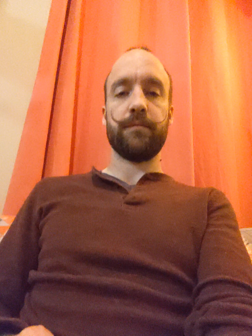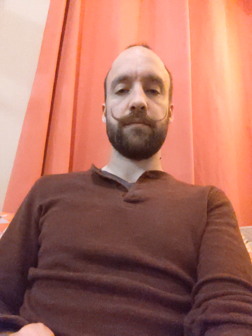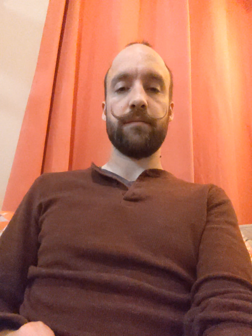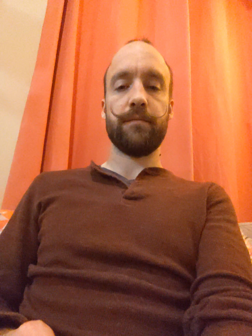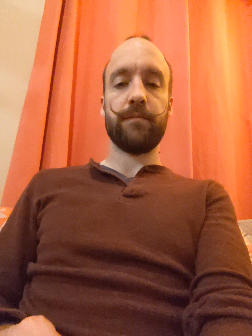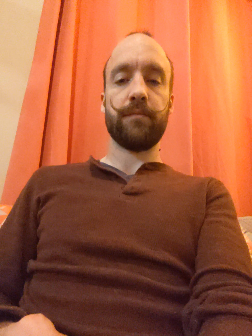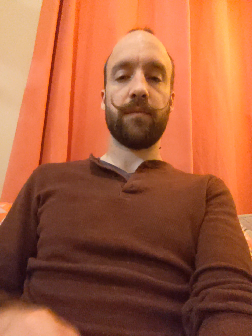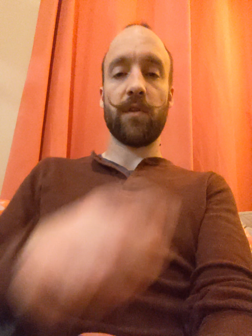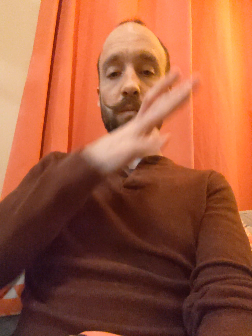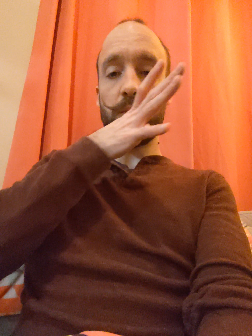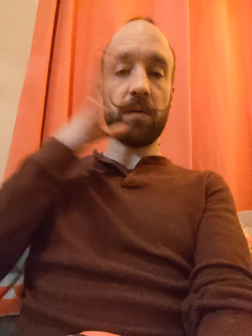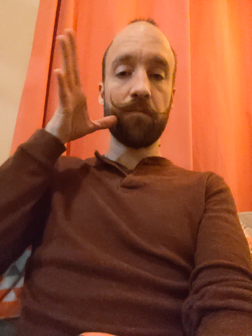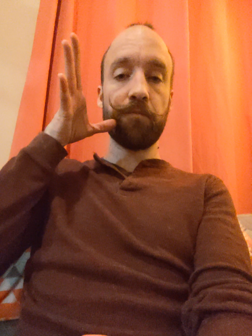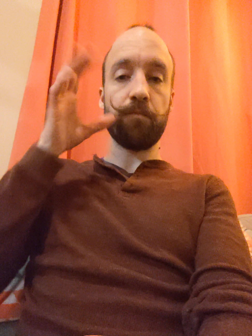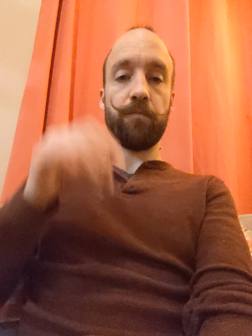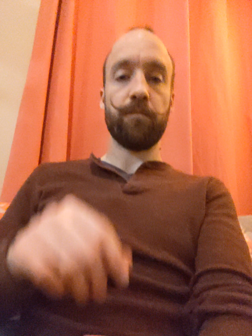farm